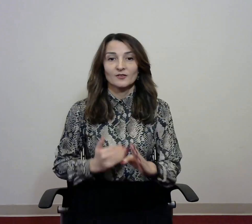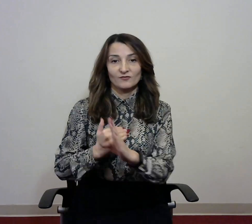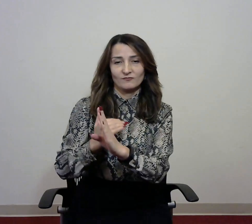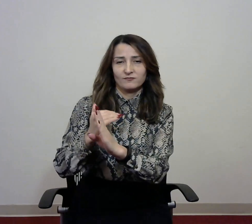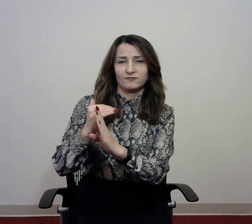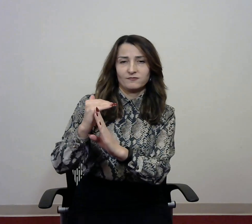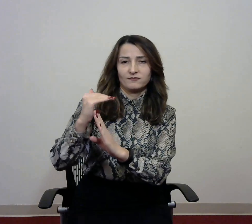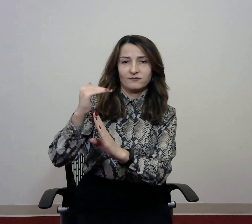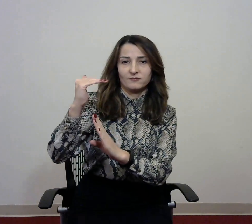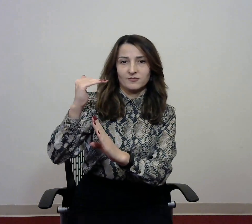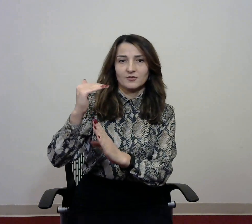uğur